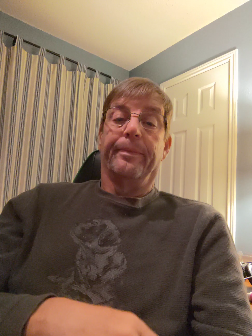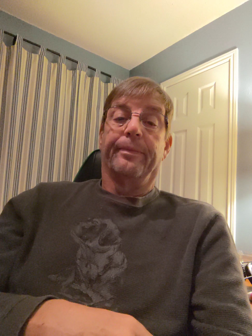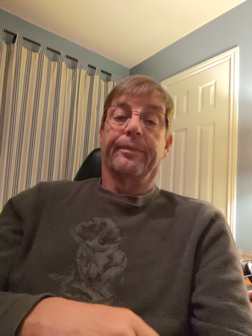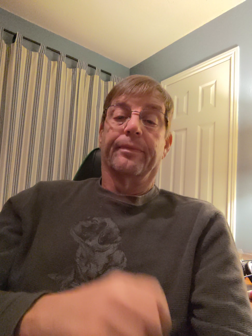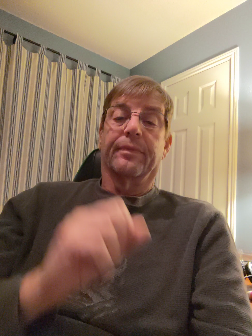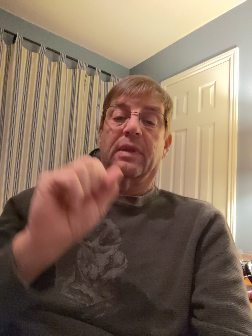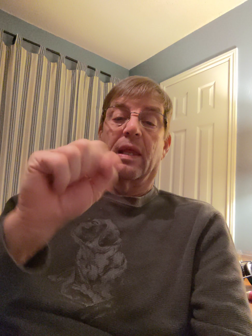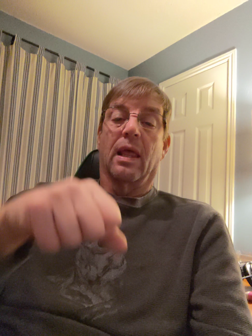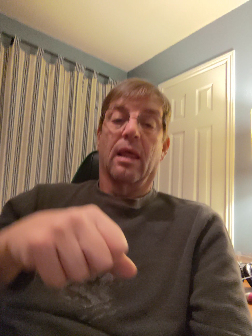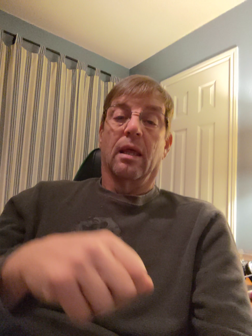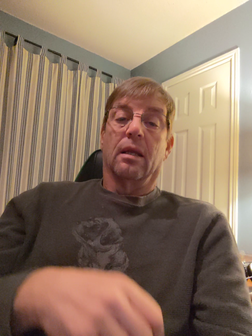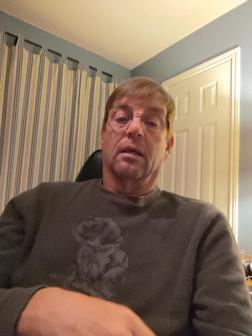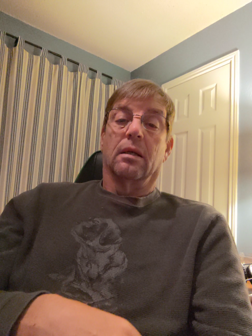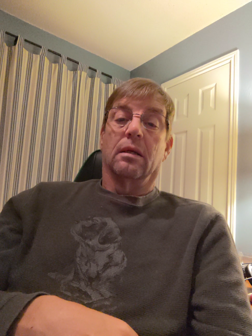can